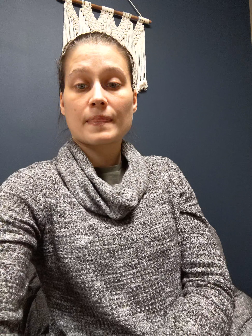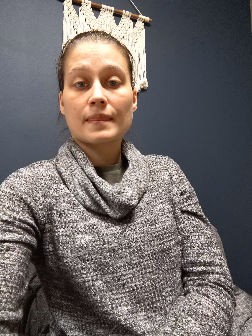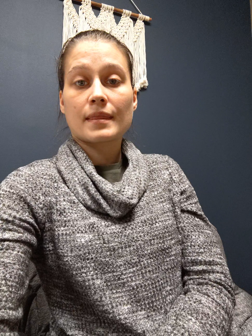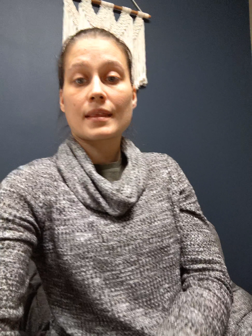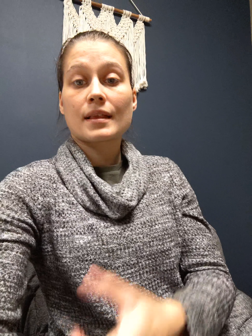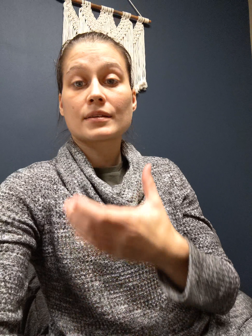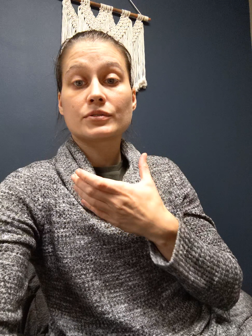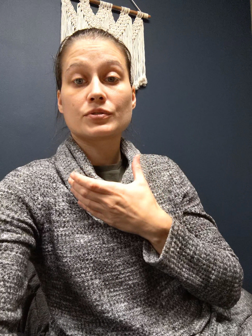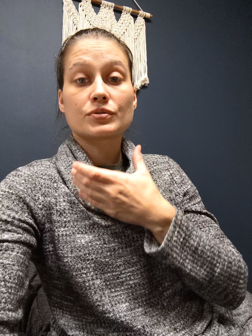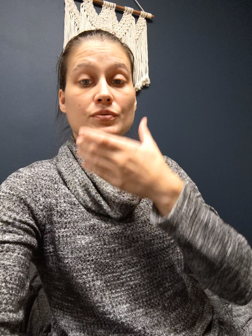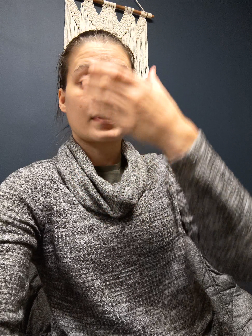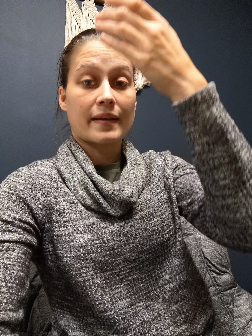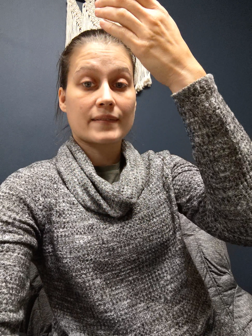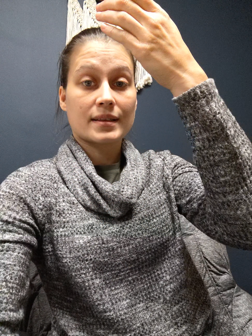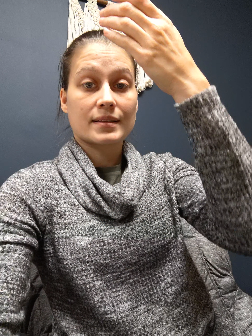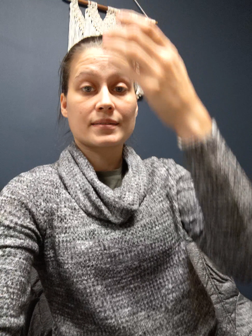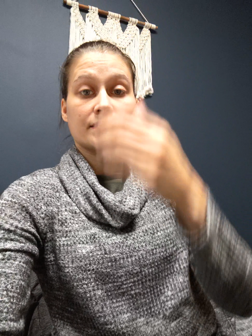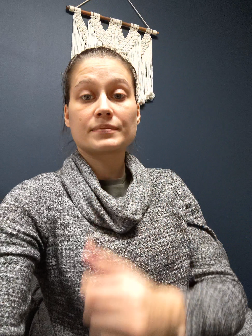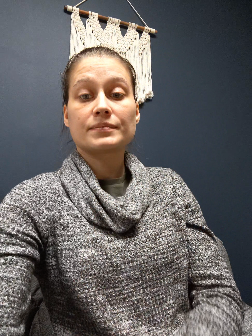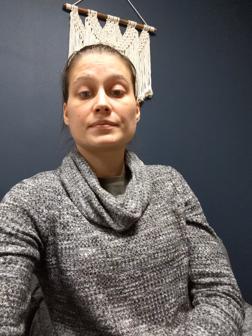giraffe